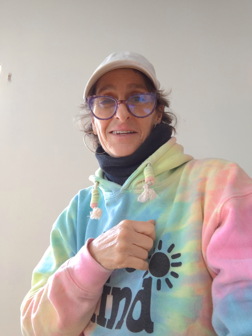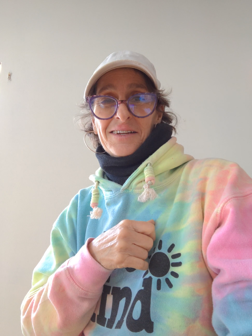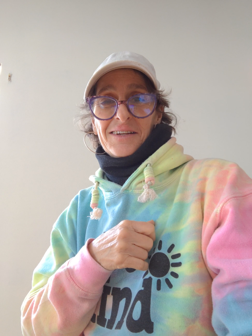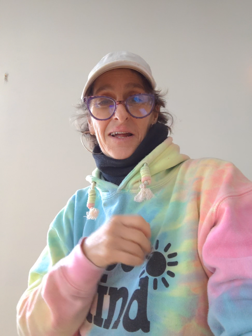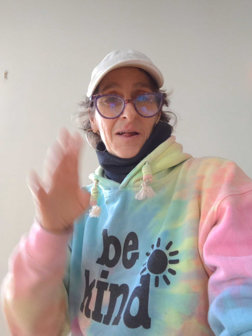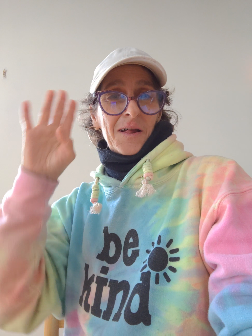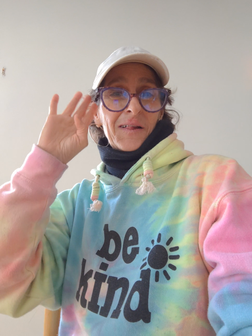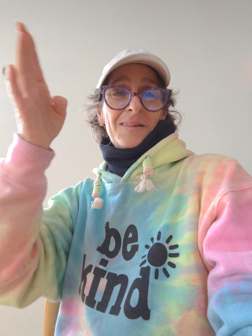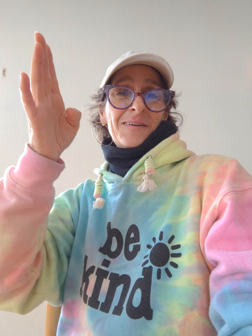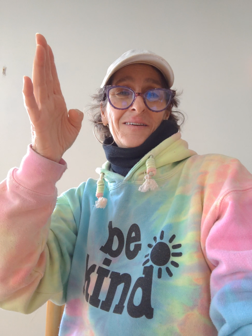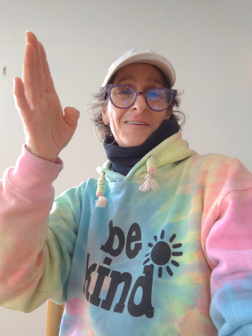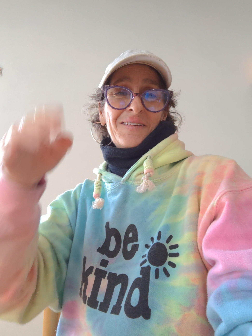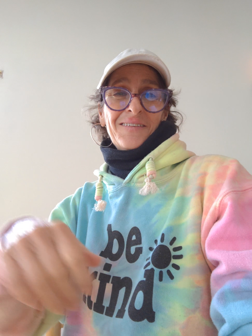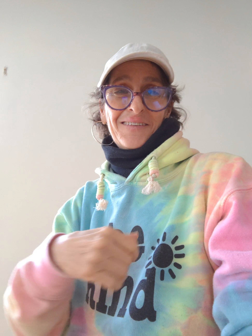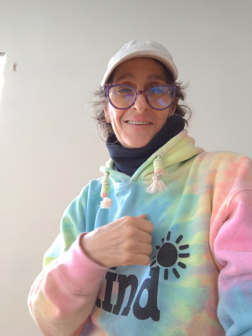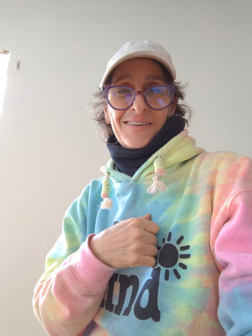hello